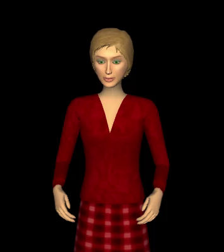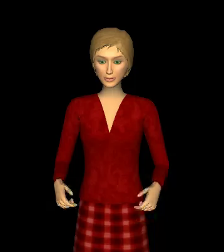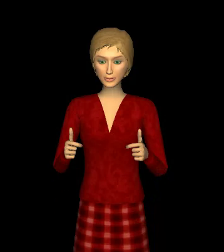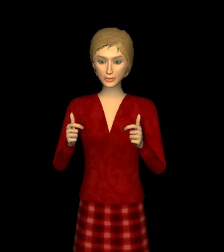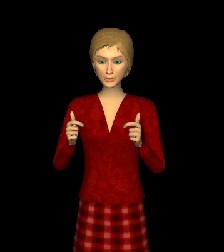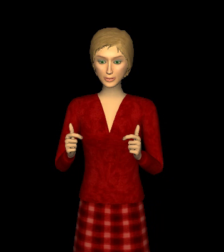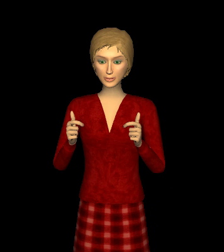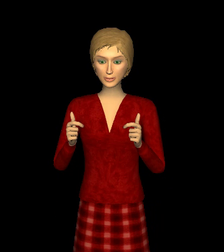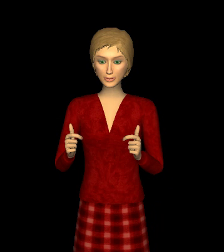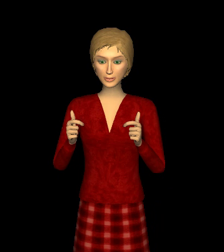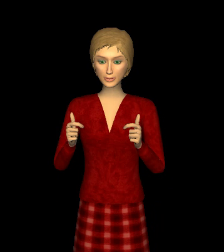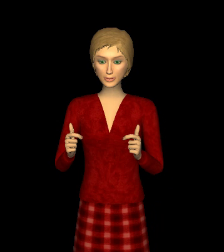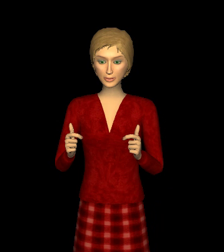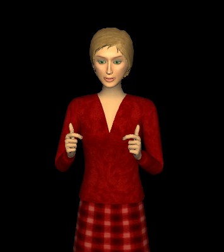محظوظ